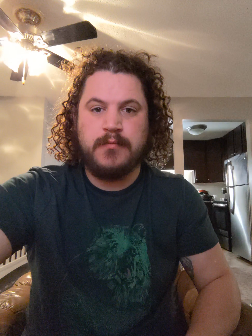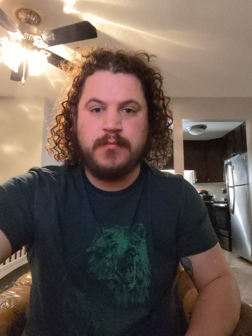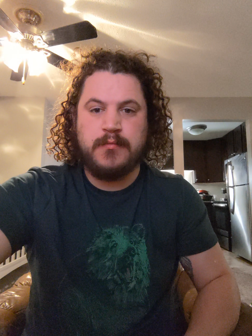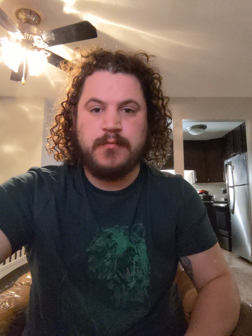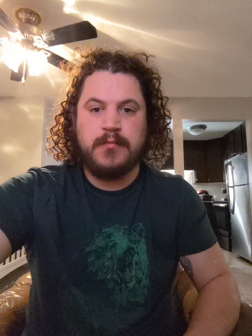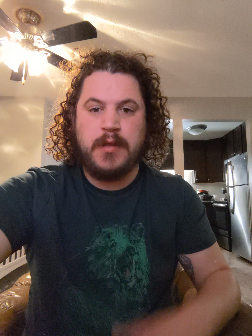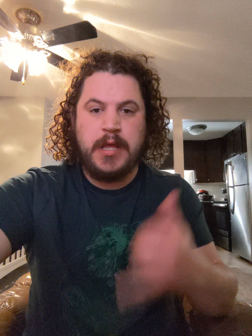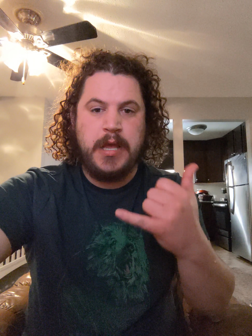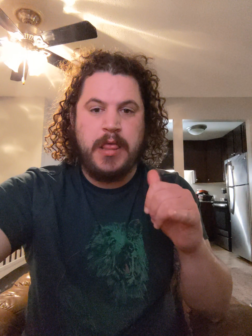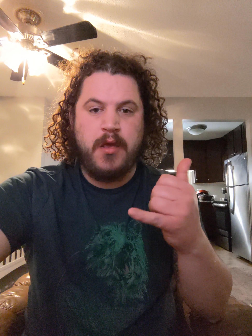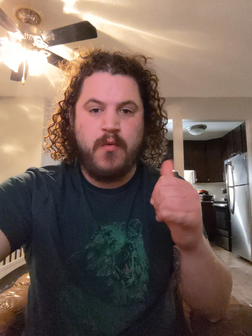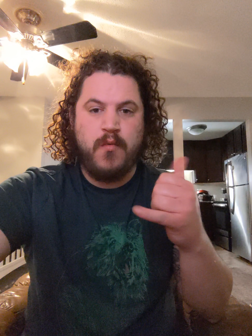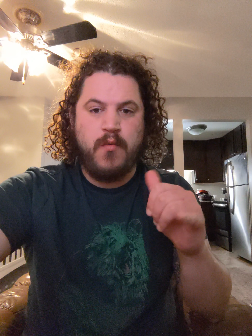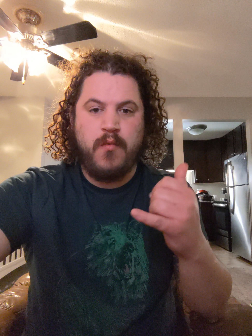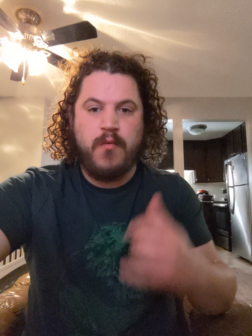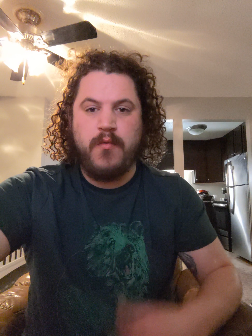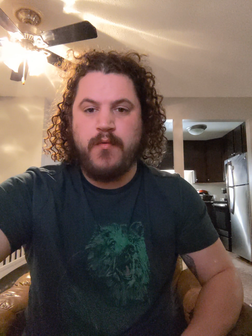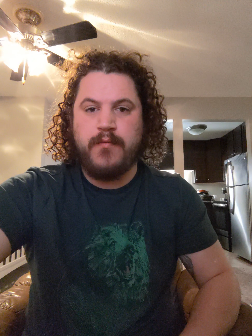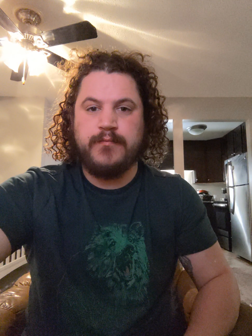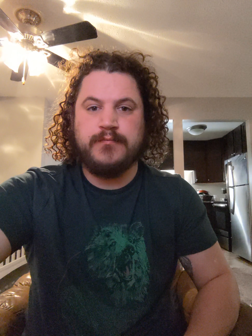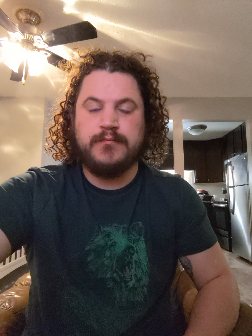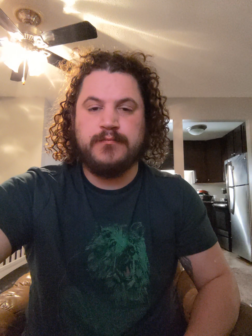yellow